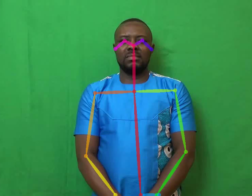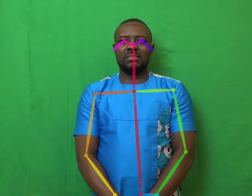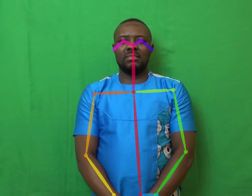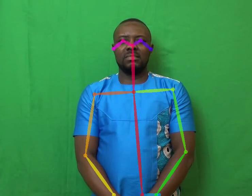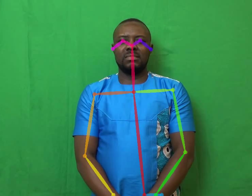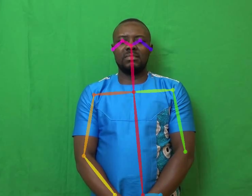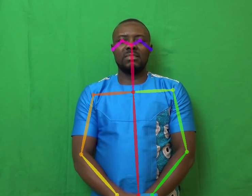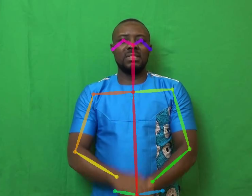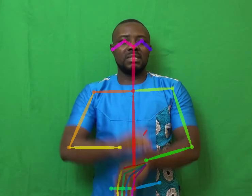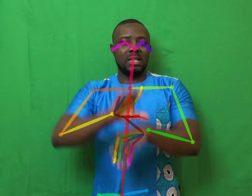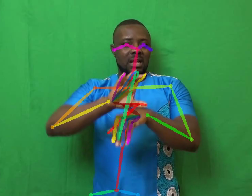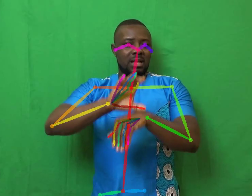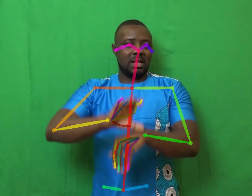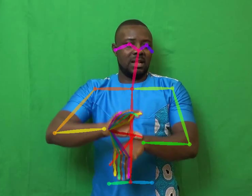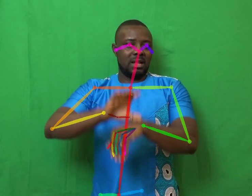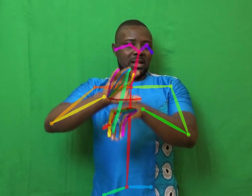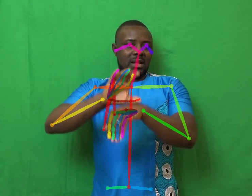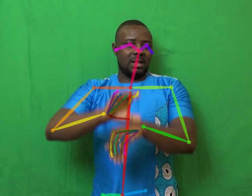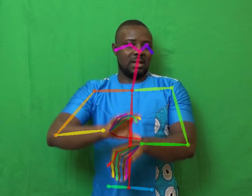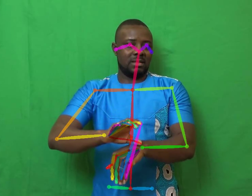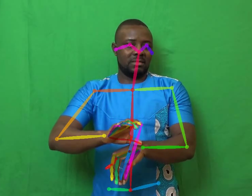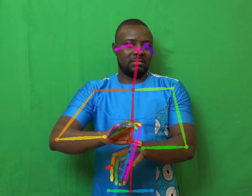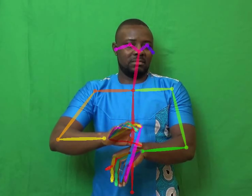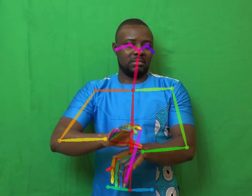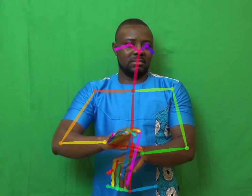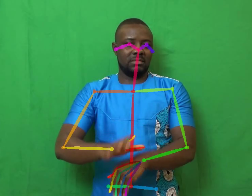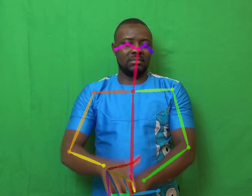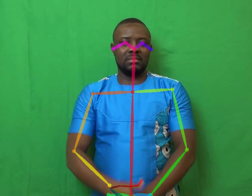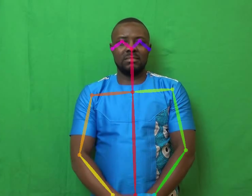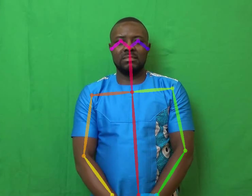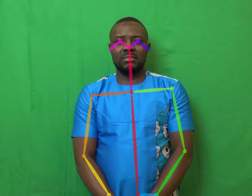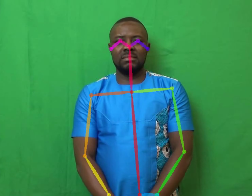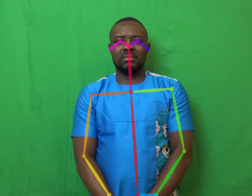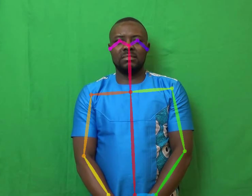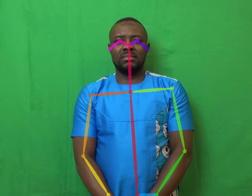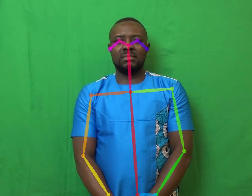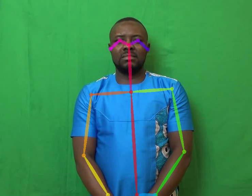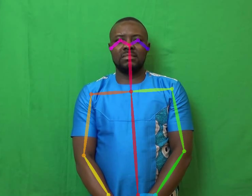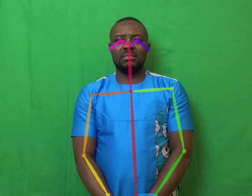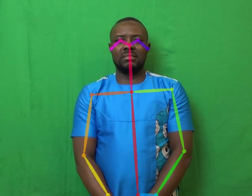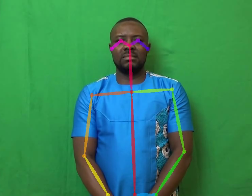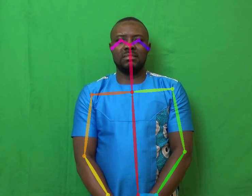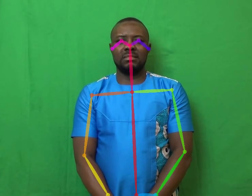custom